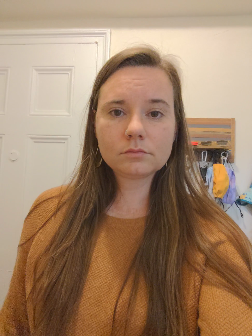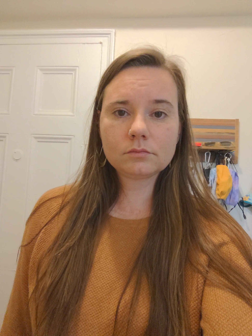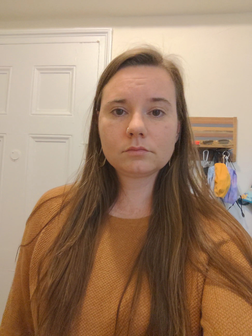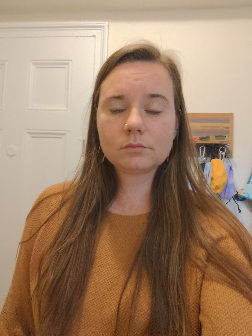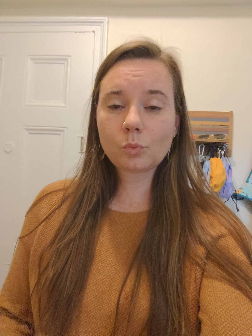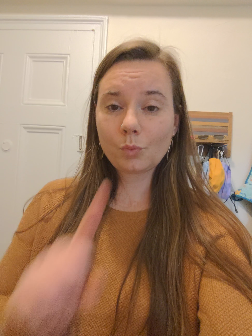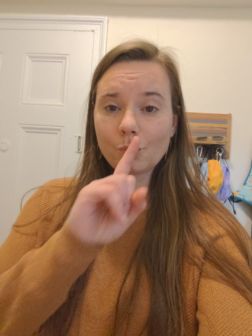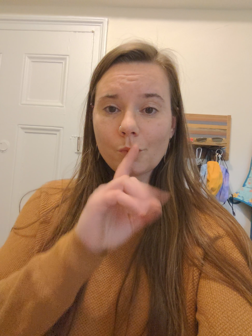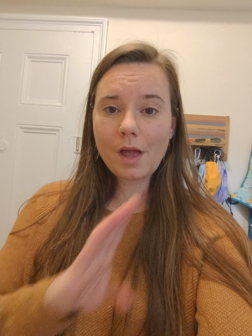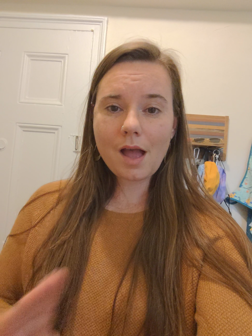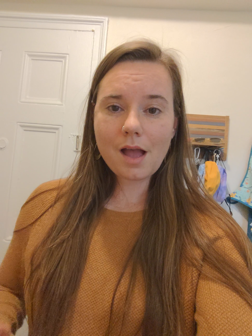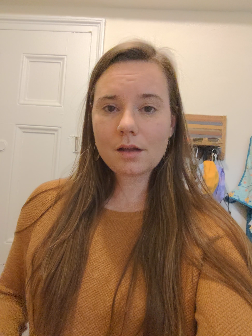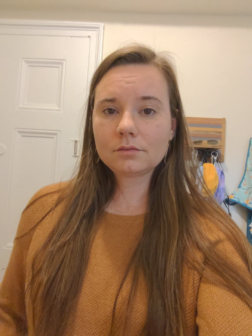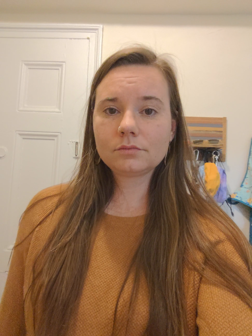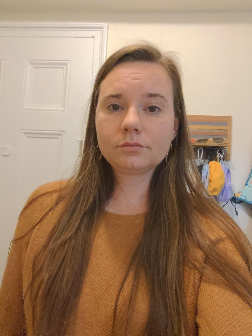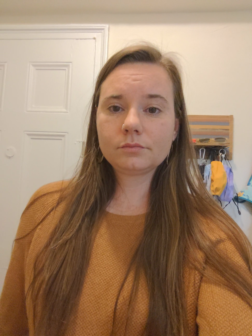quiet